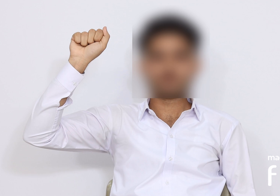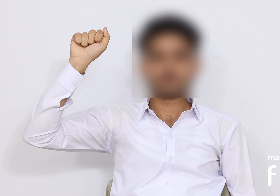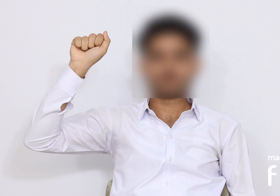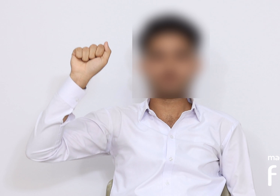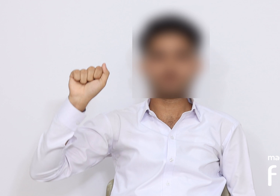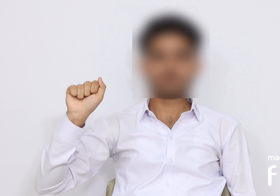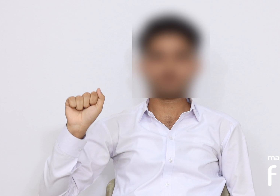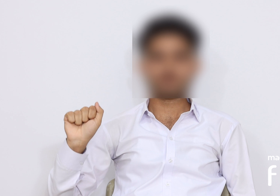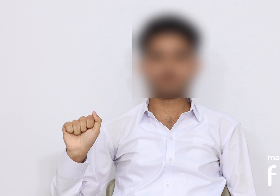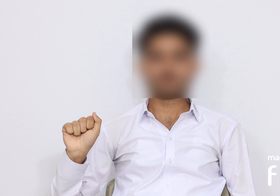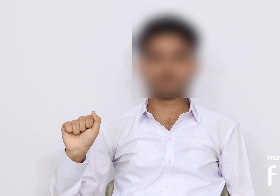آ